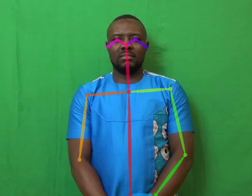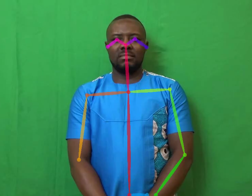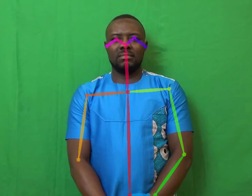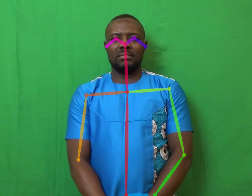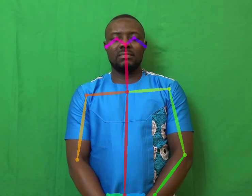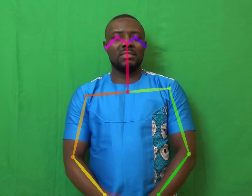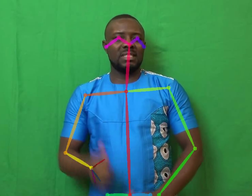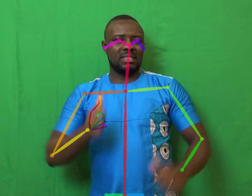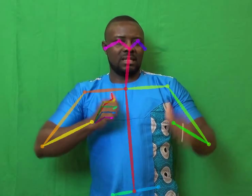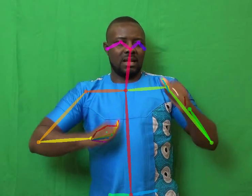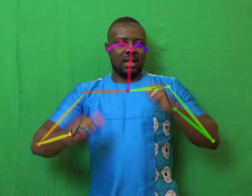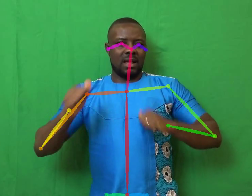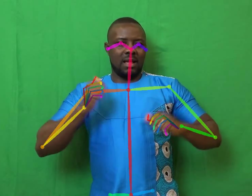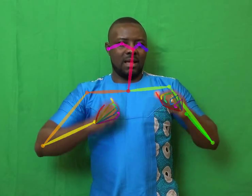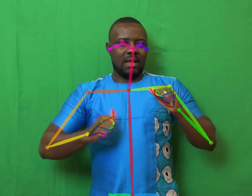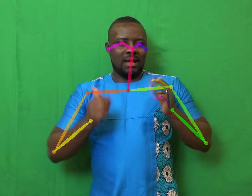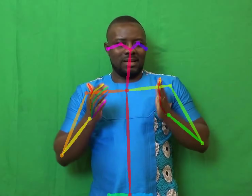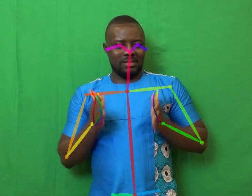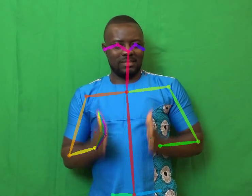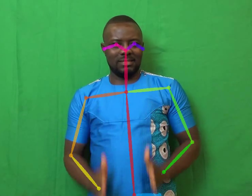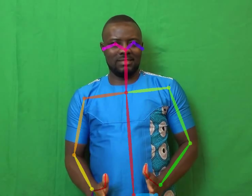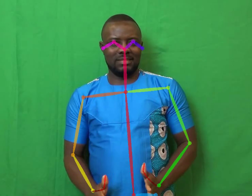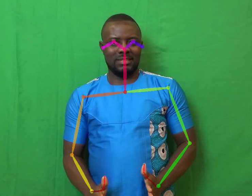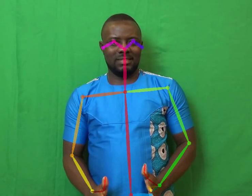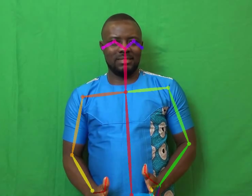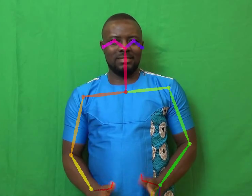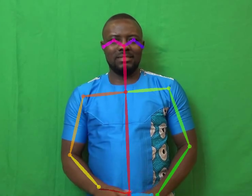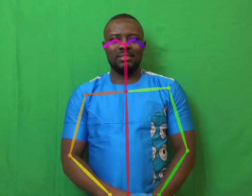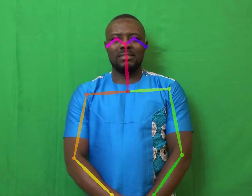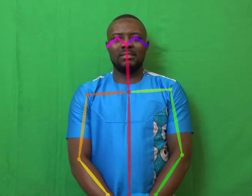actor